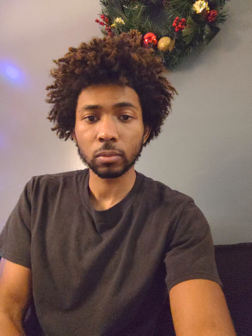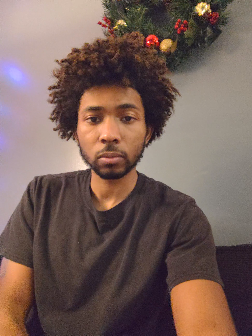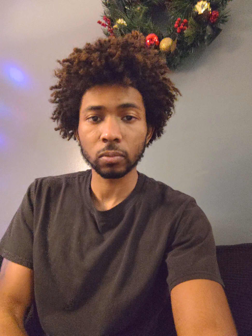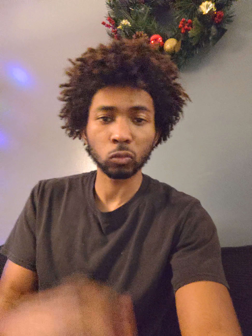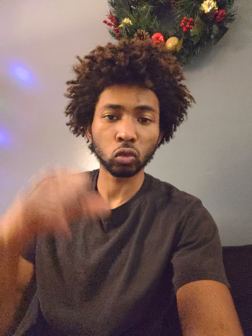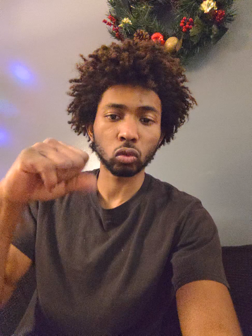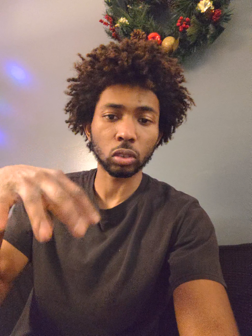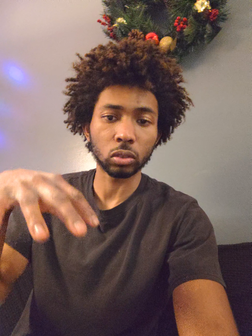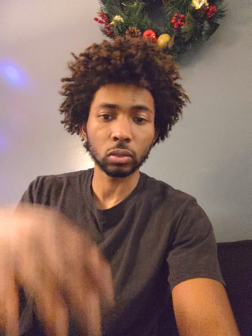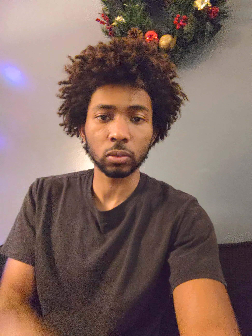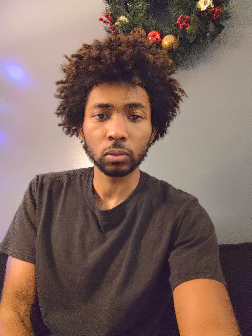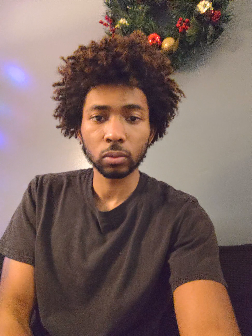drop